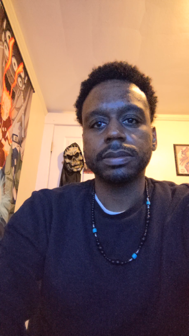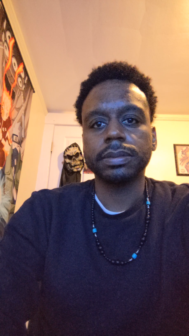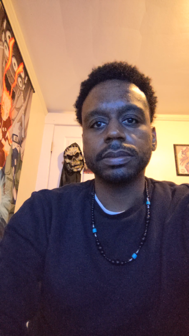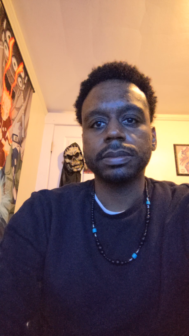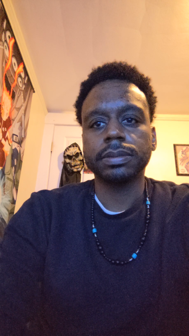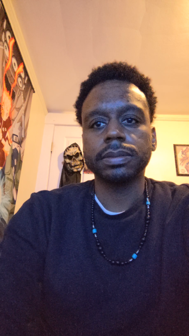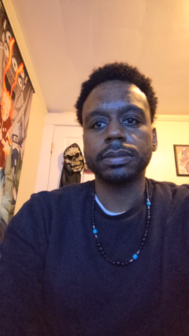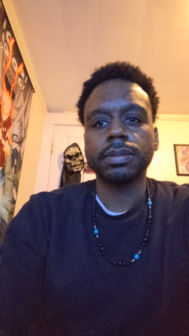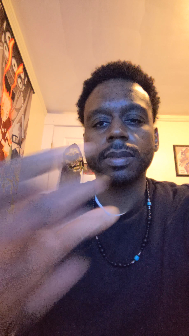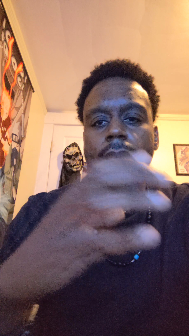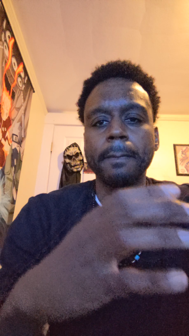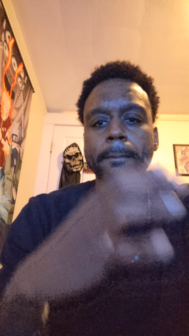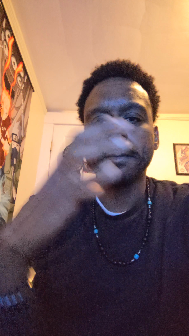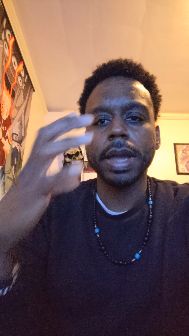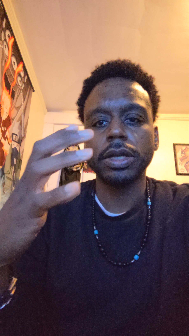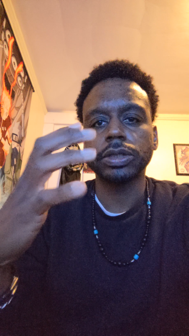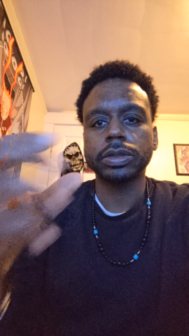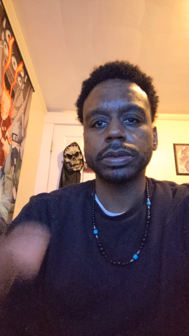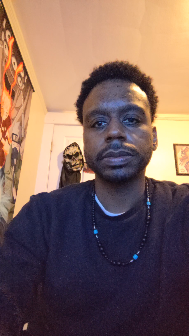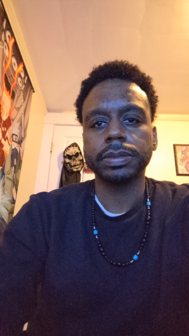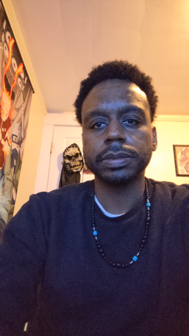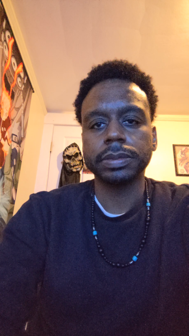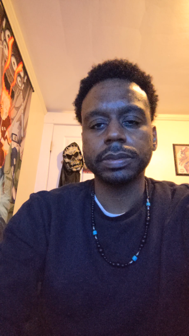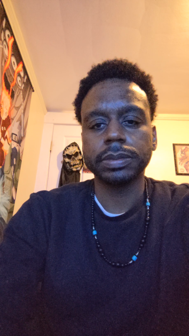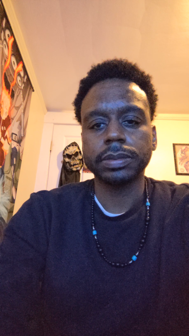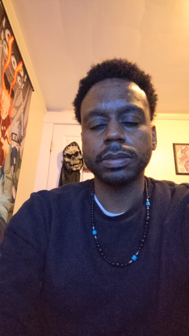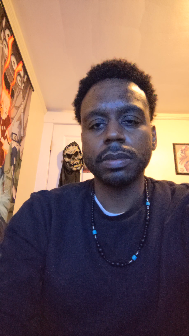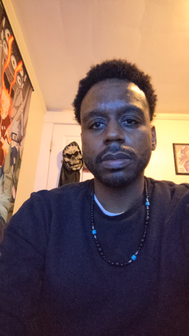much